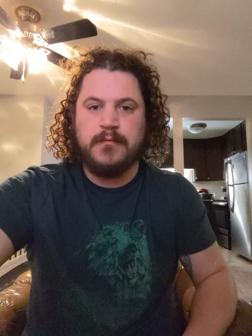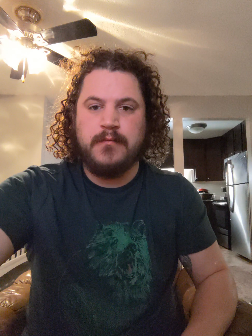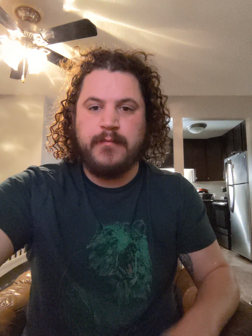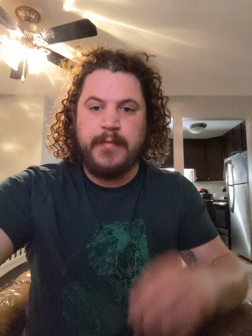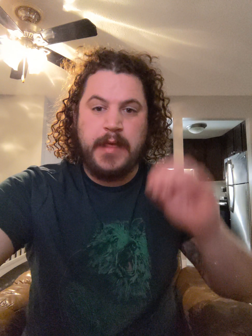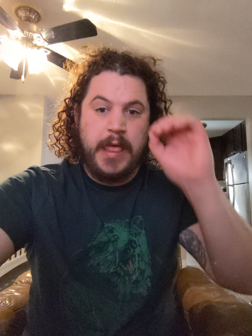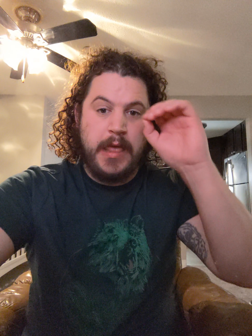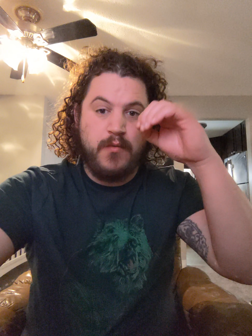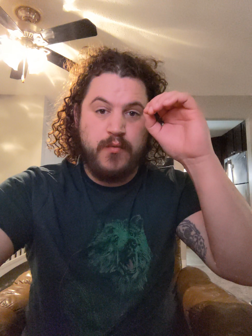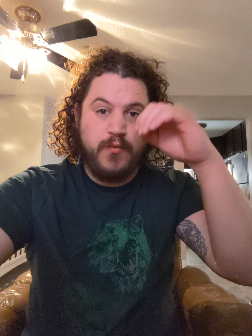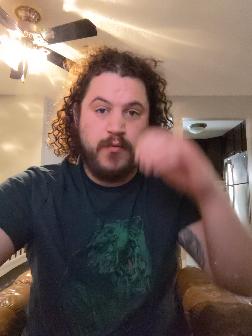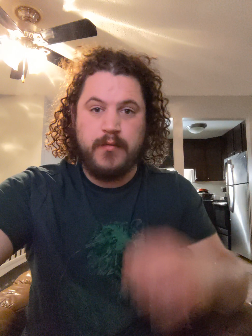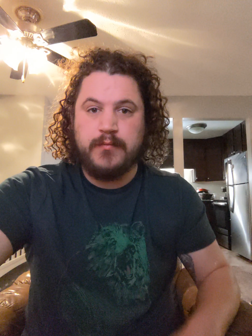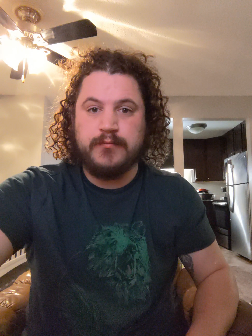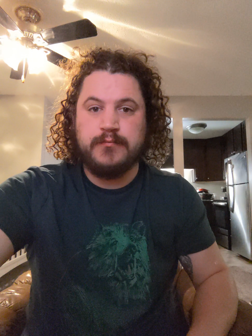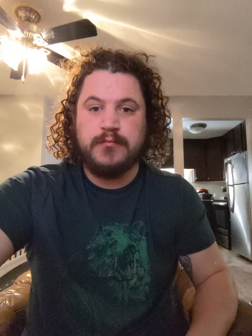owl